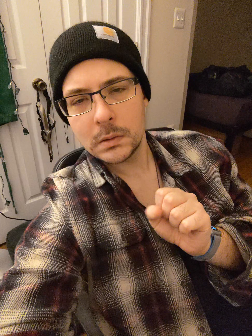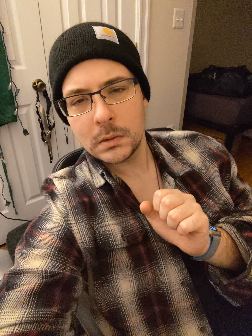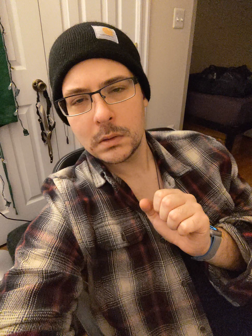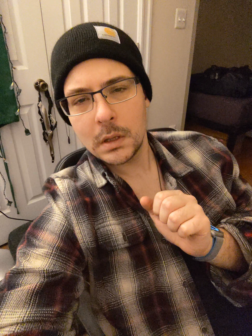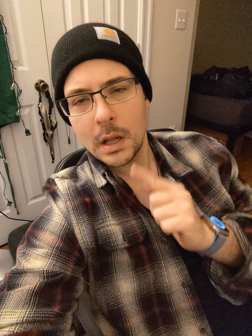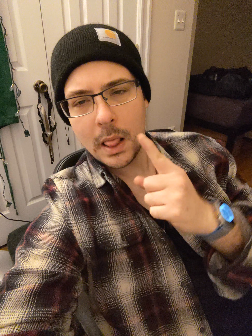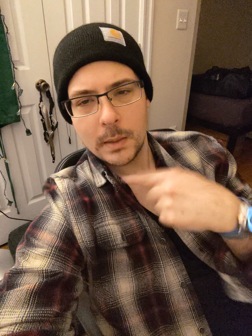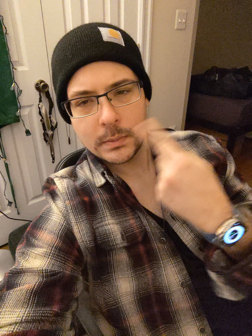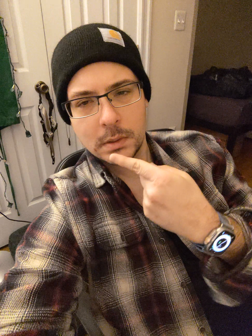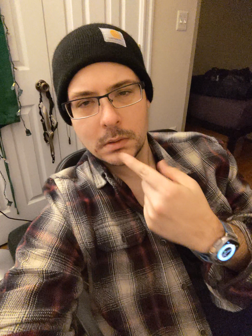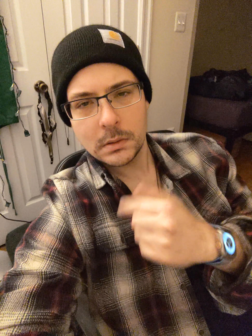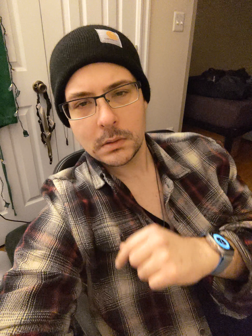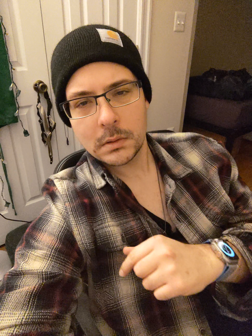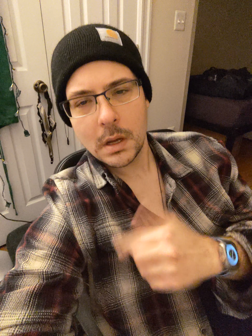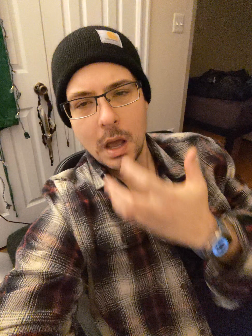lips